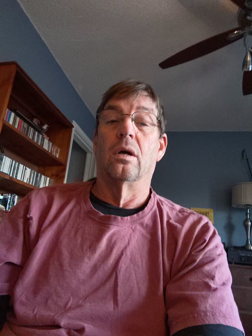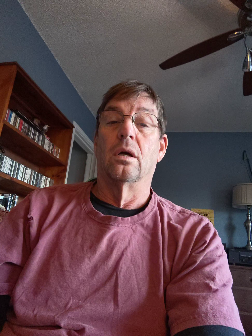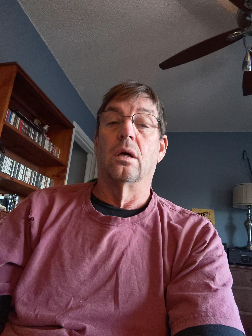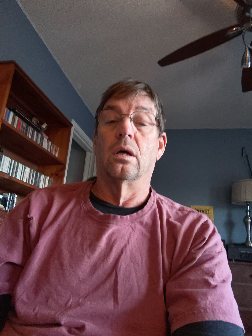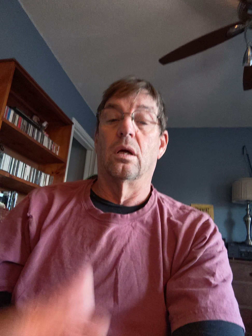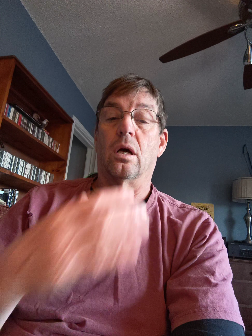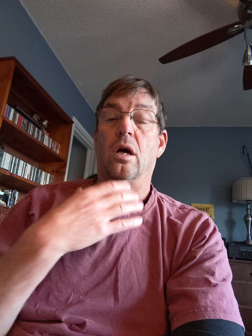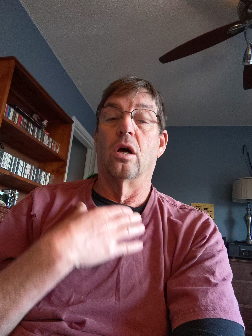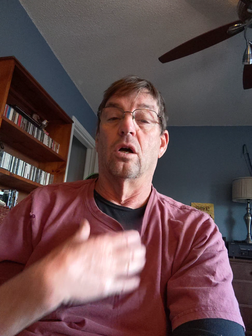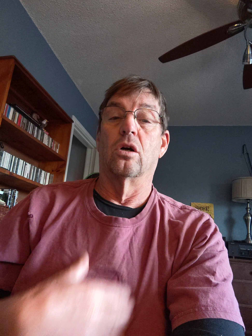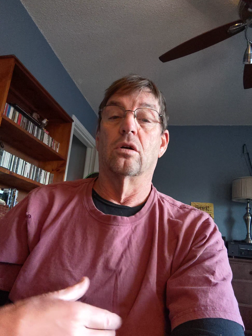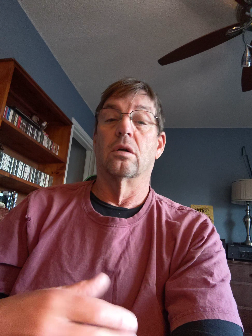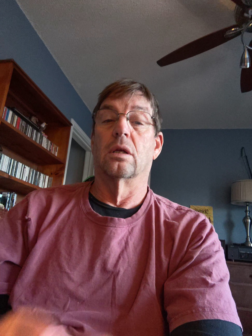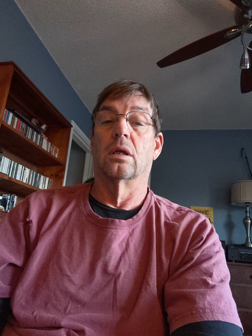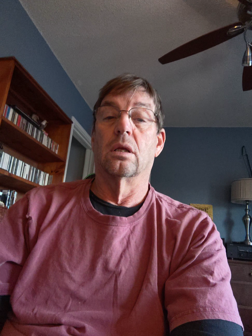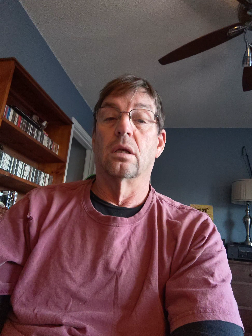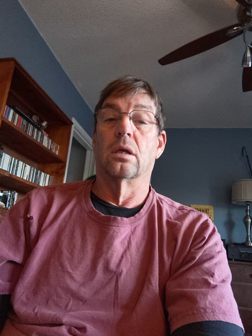hungry